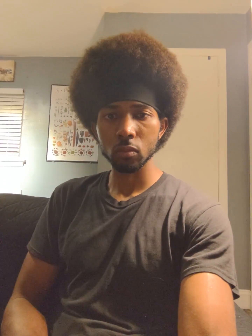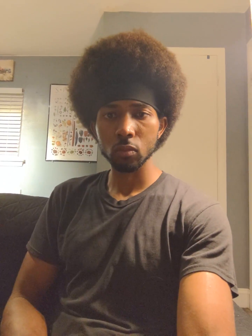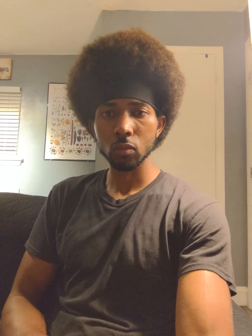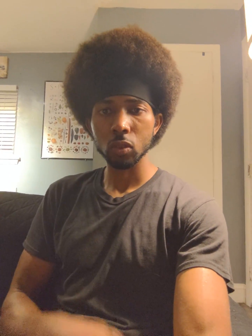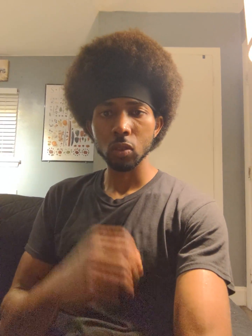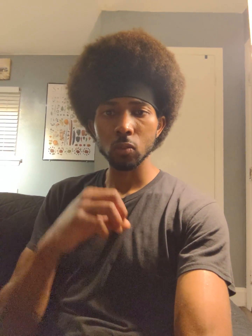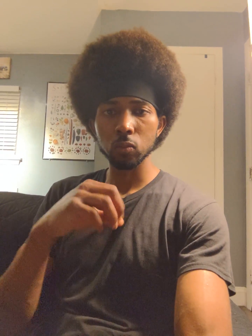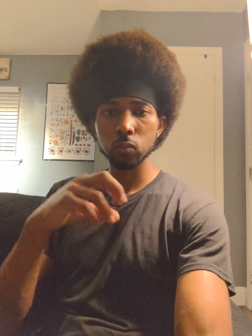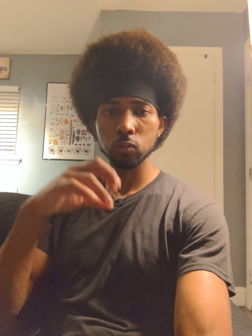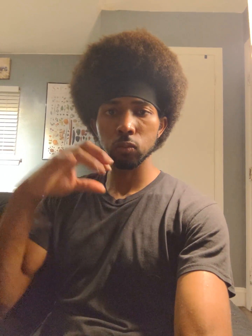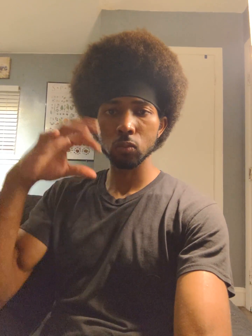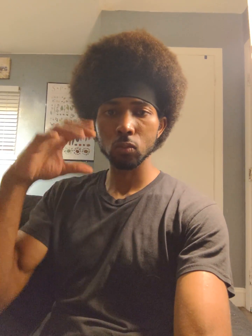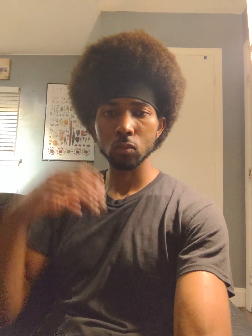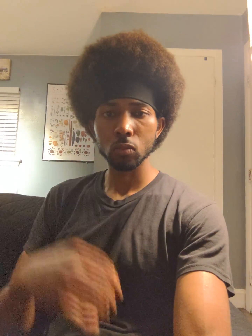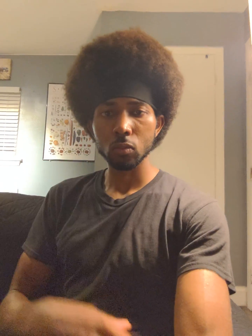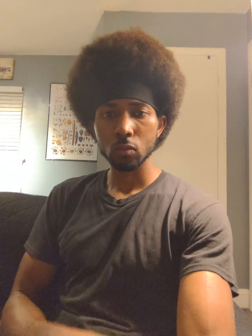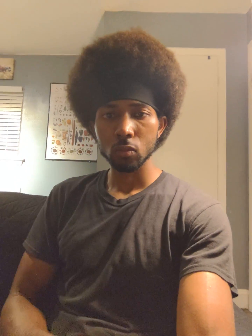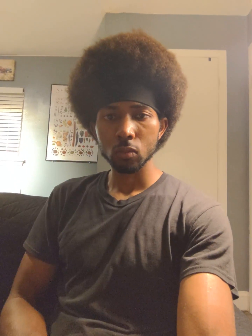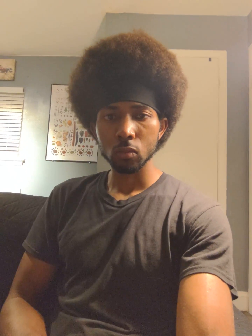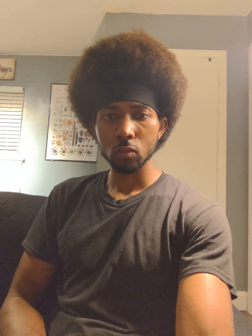bubbles